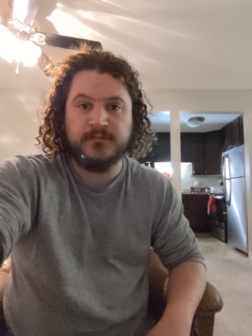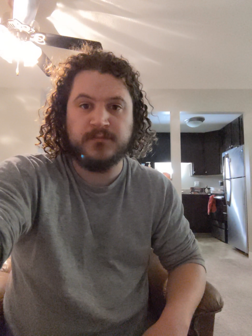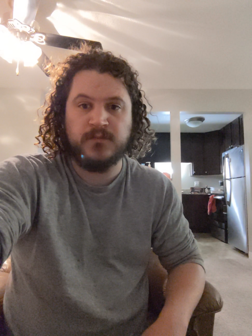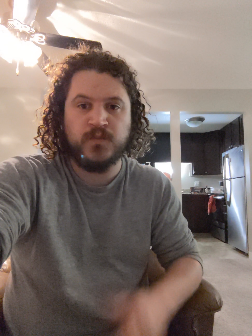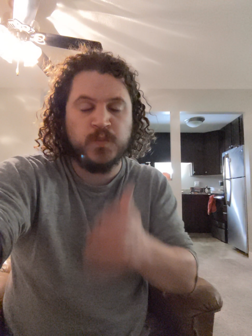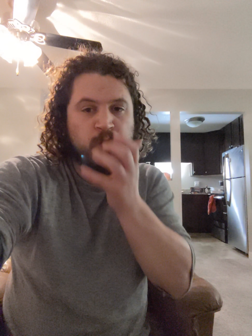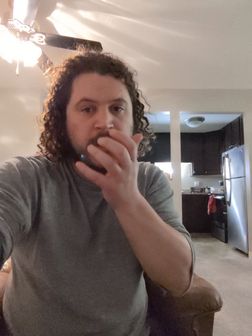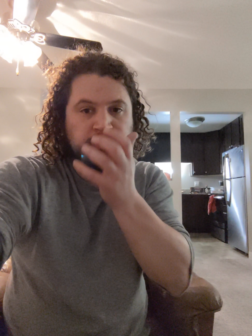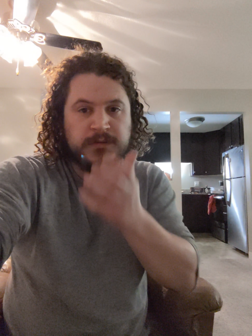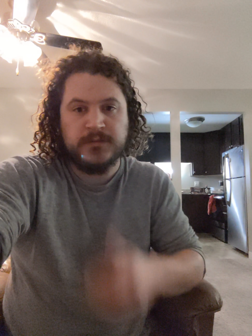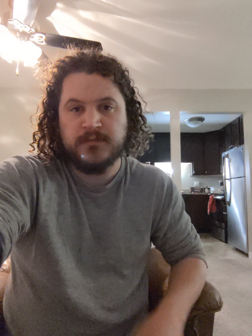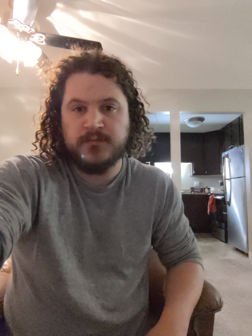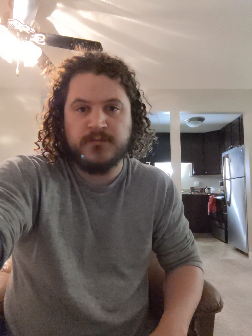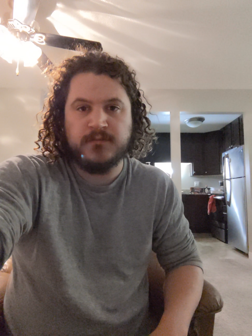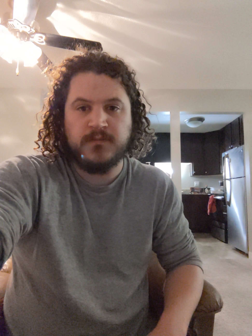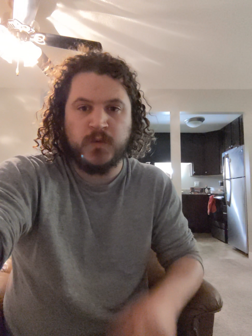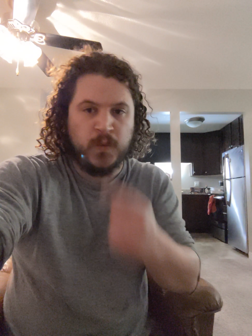grass